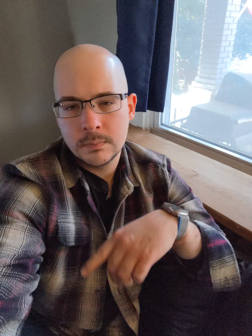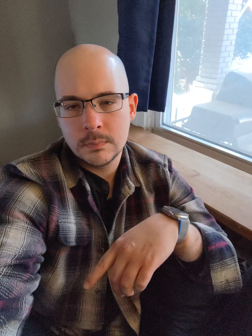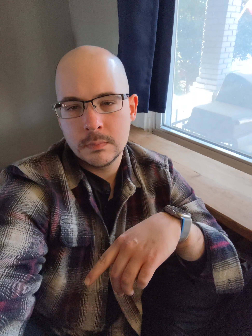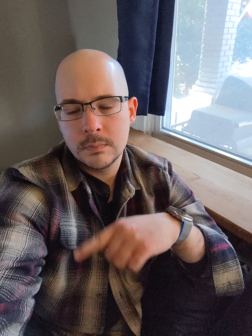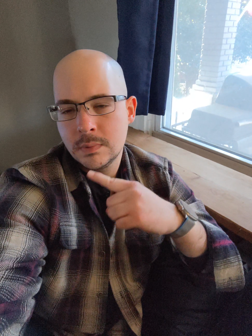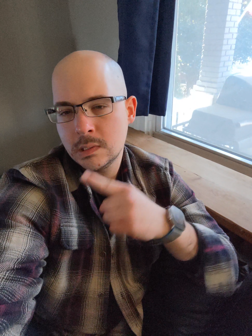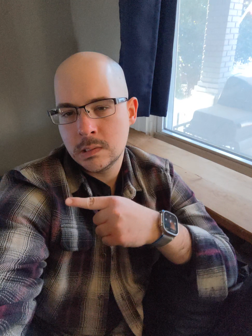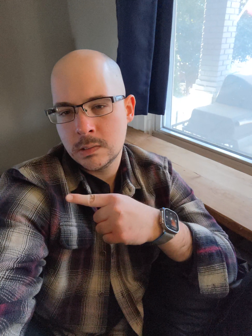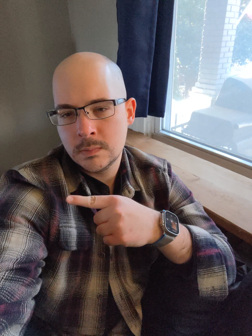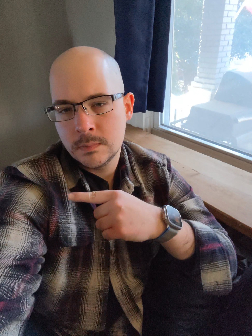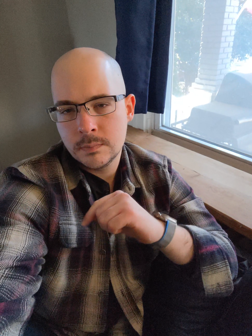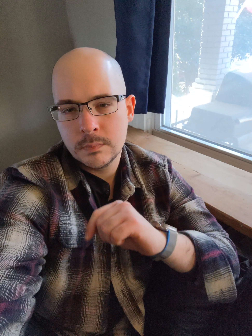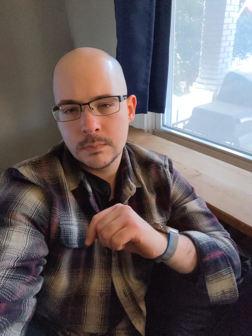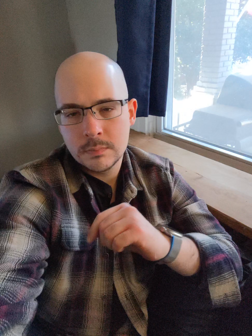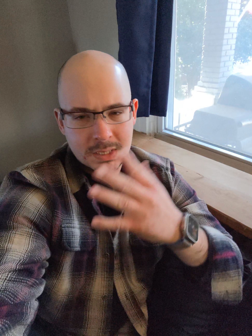he/she/it